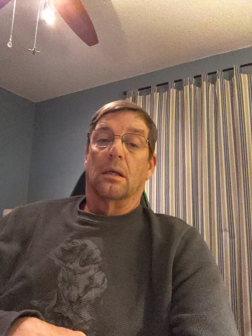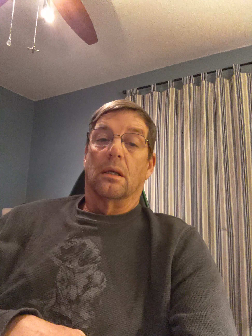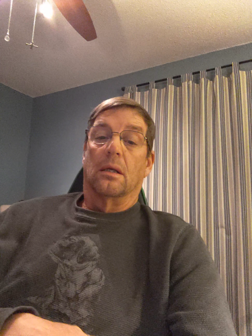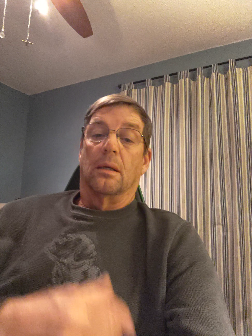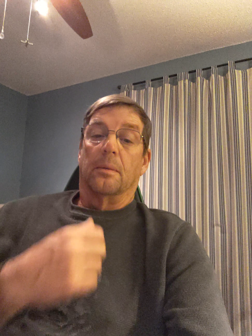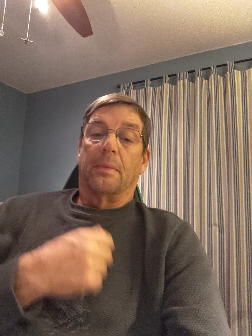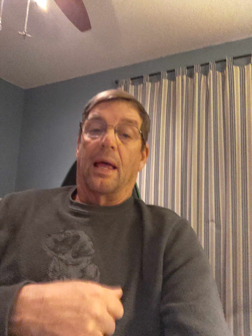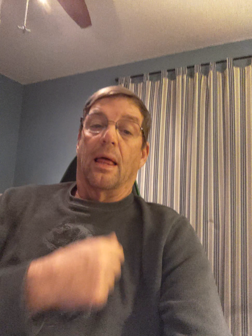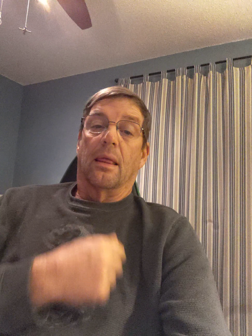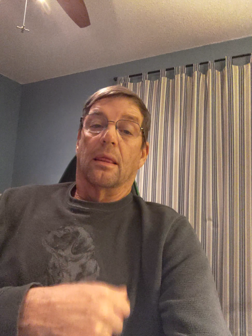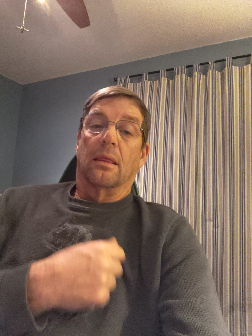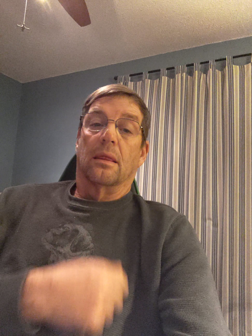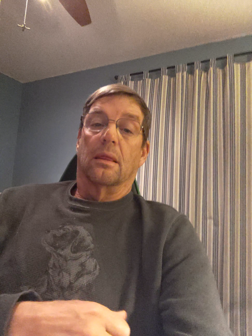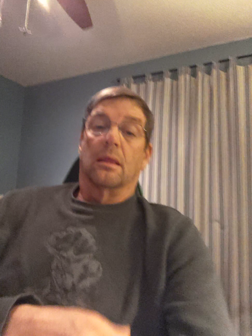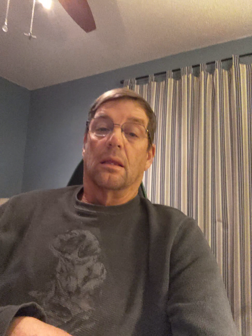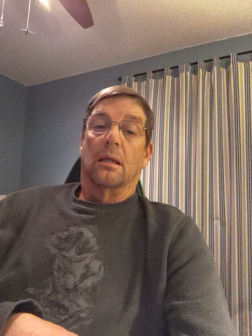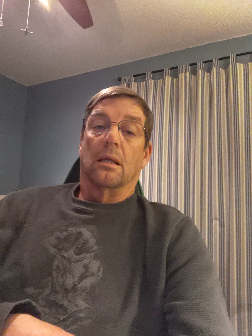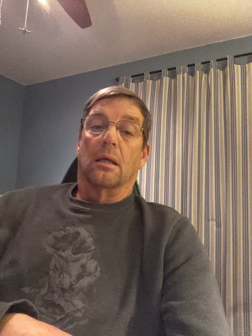bath